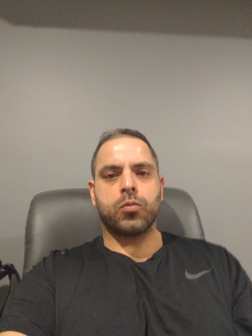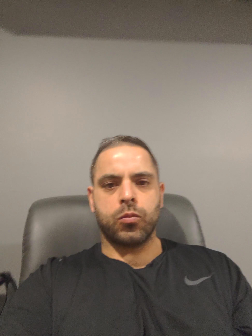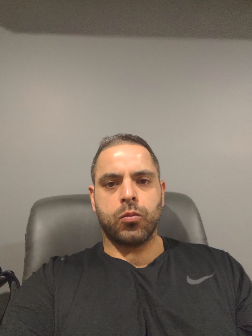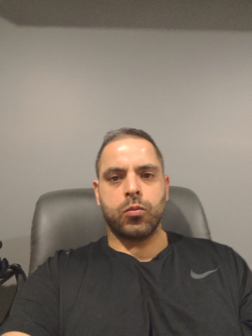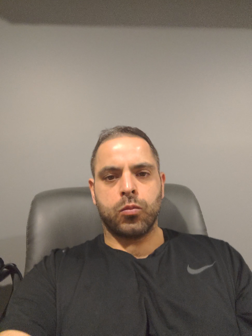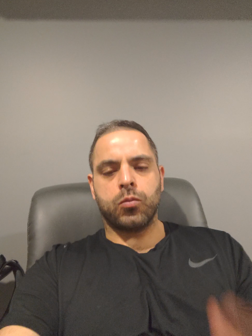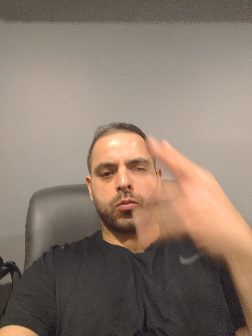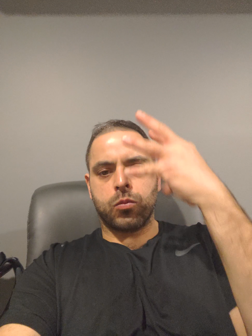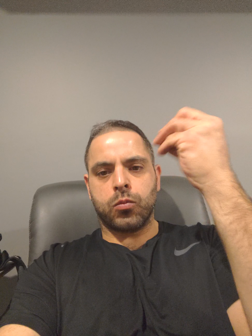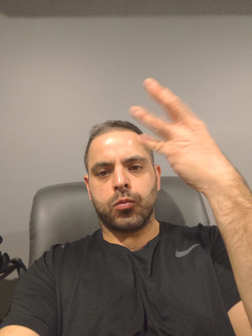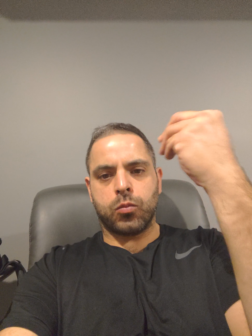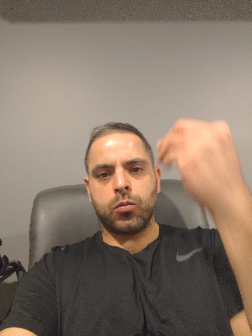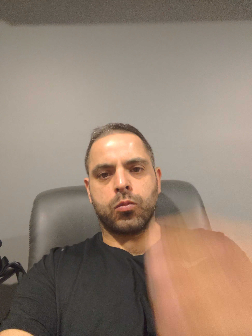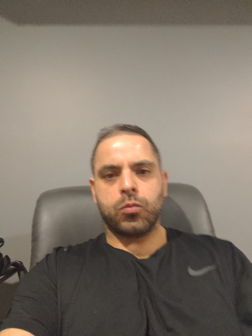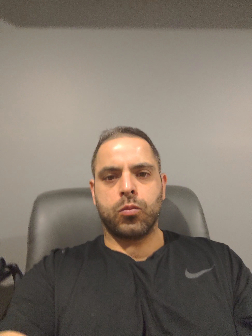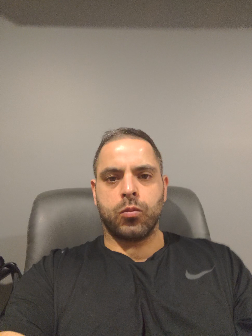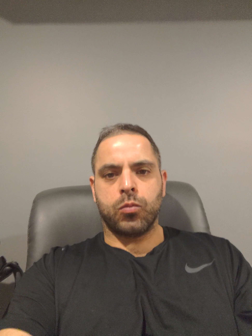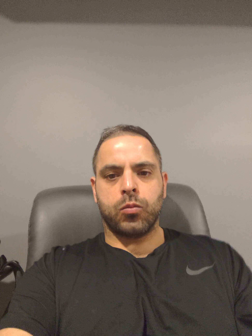outside